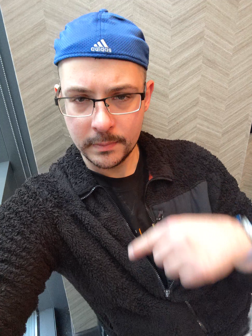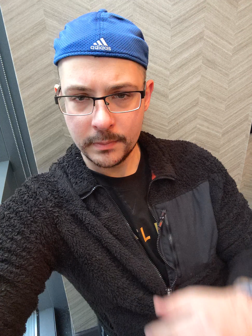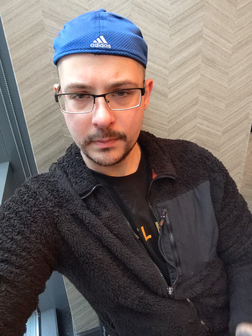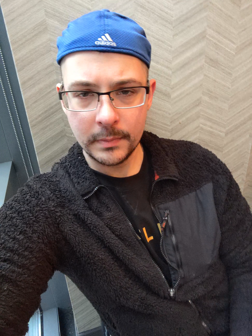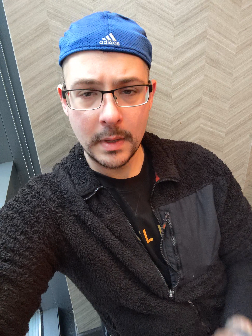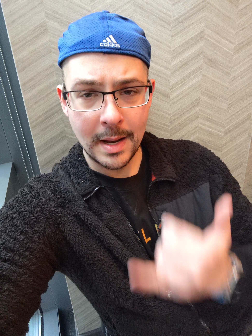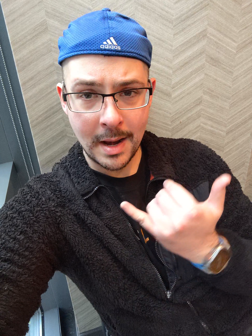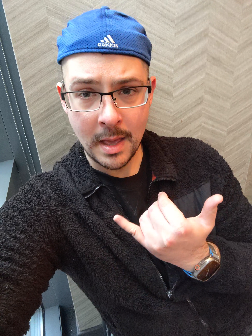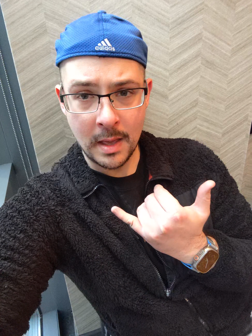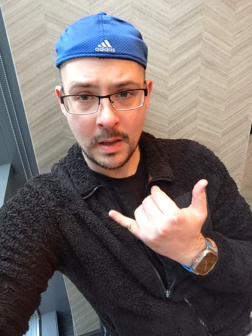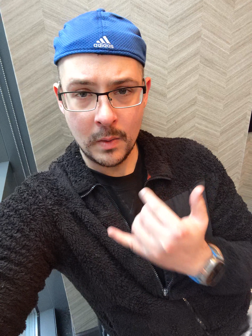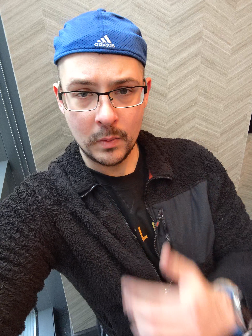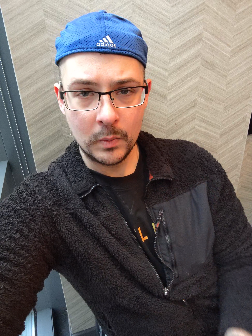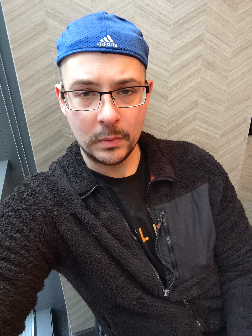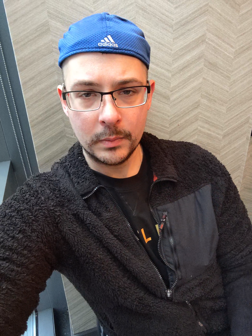now